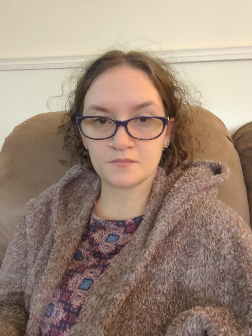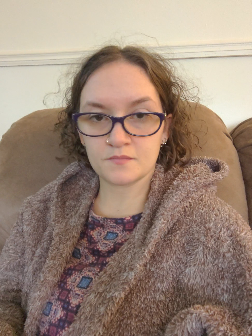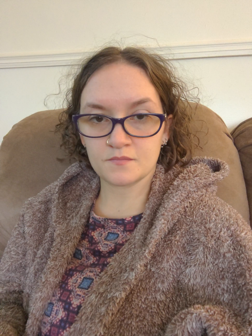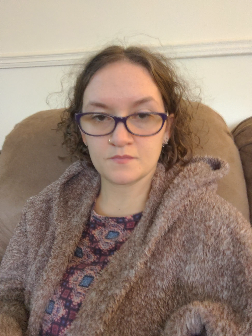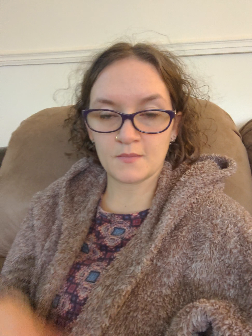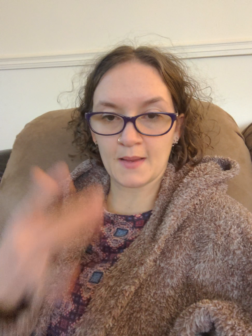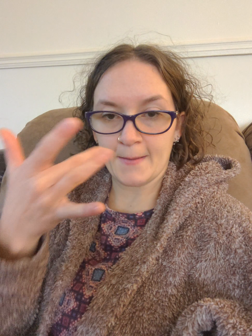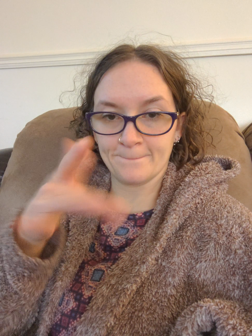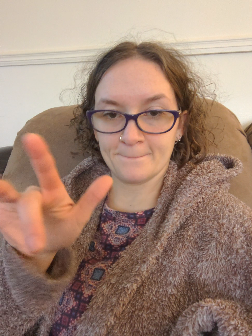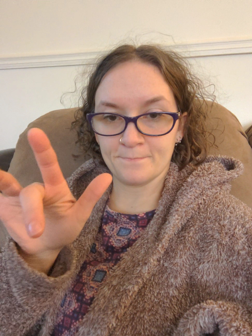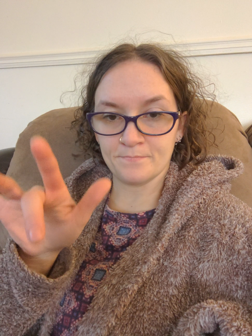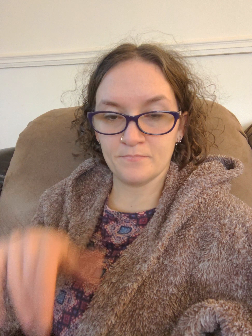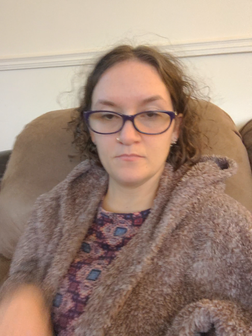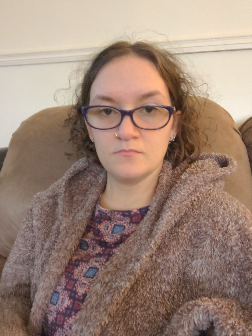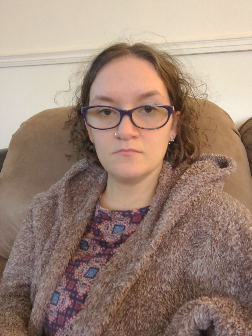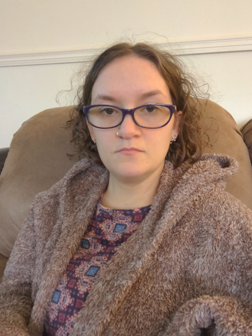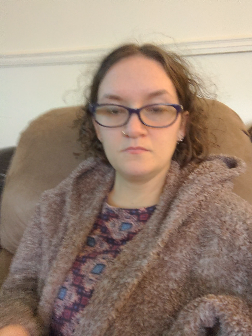empty